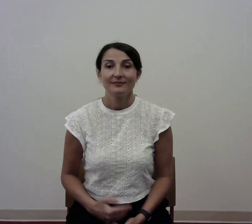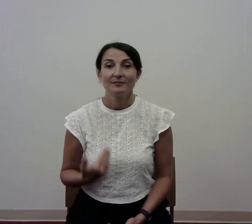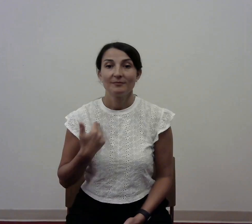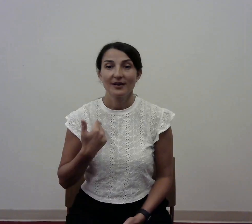mən